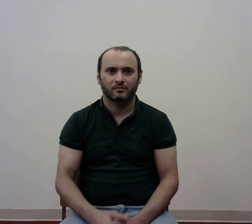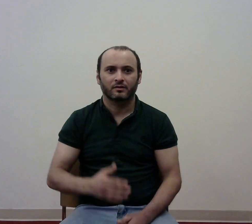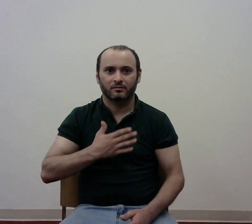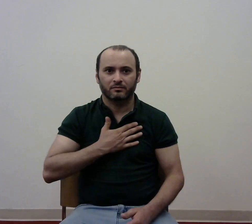mən